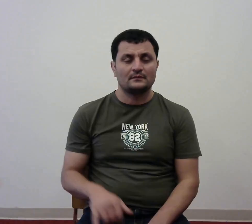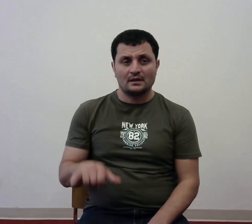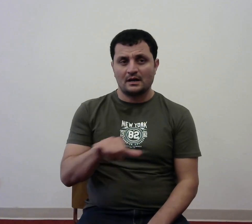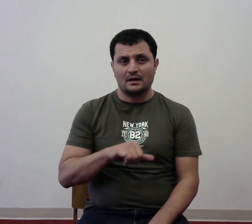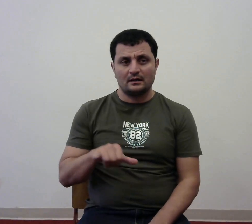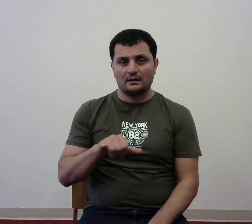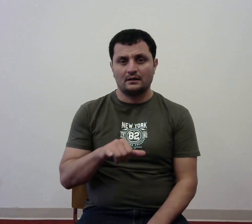harda